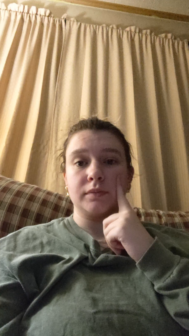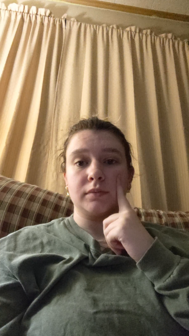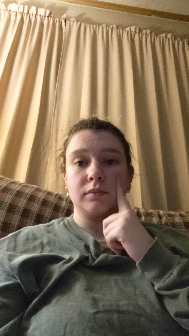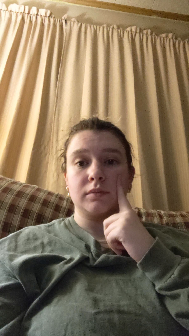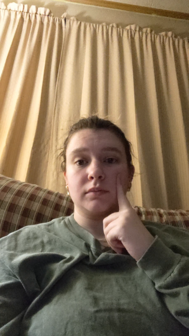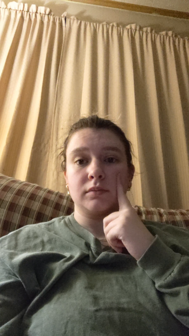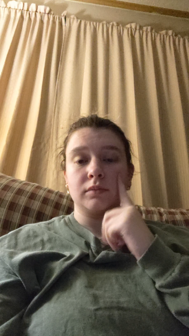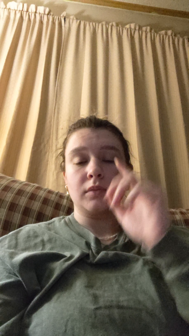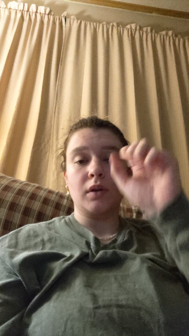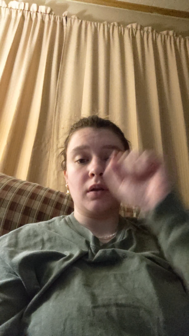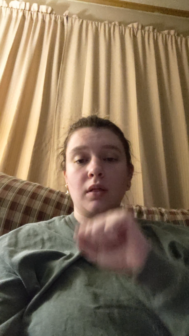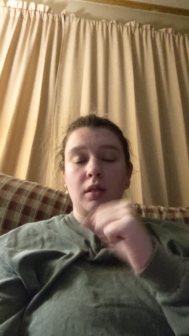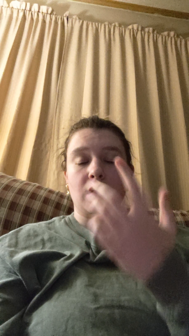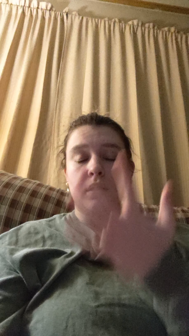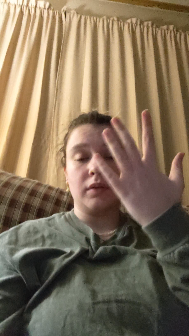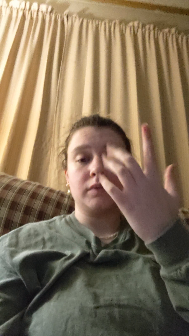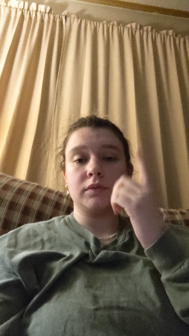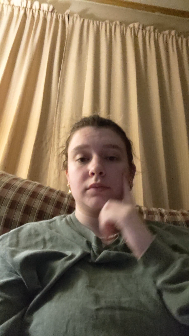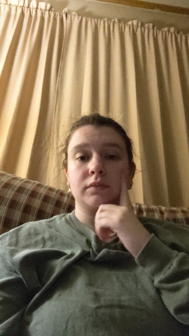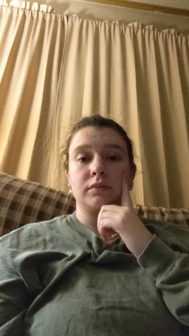gloves